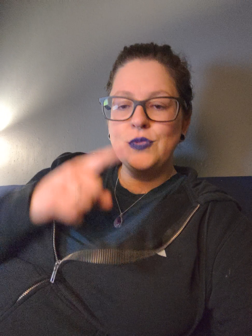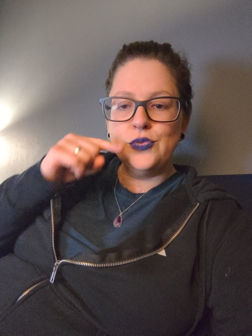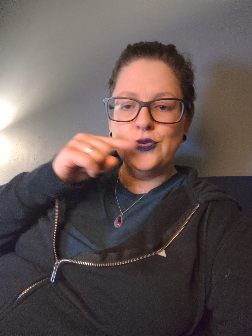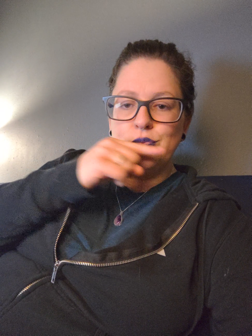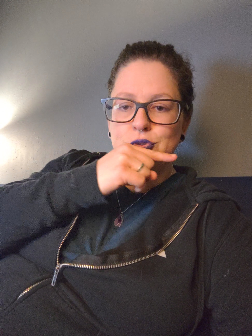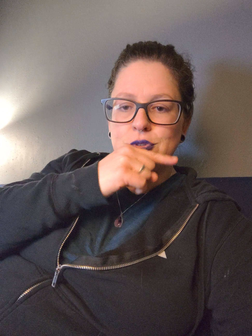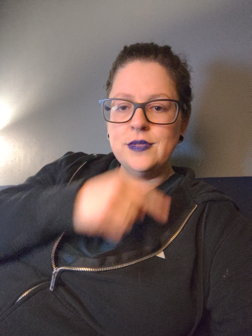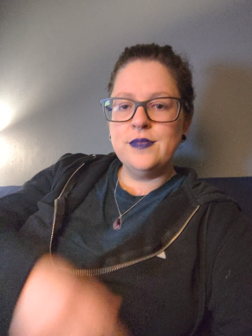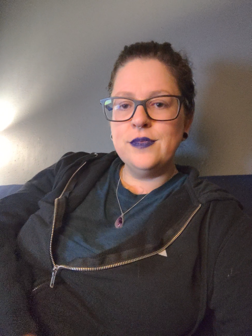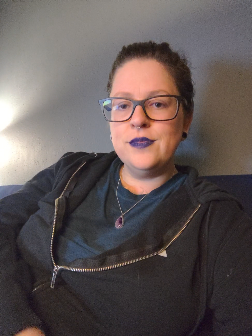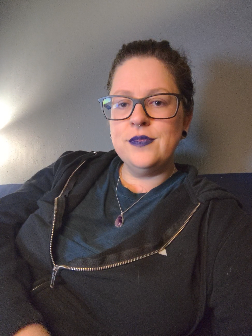toothbrush